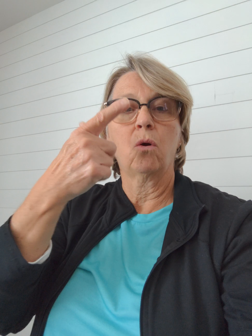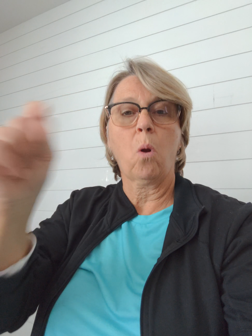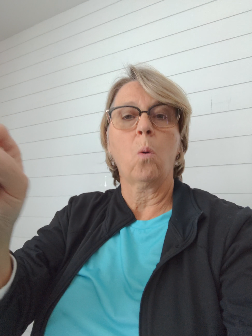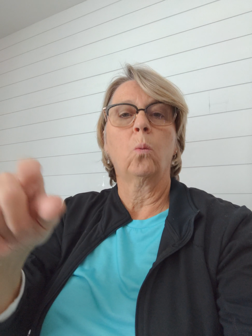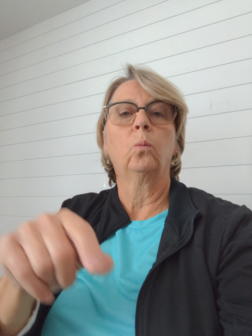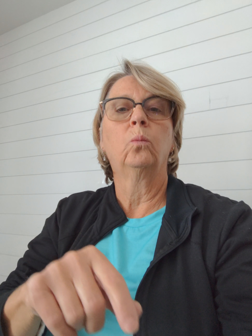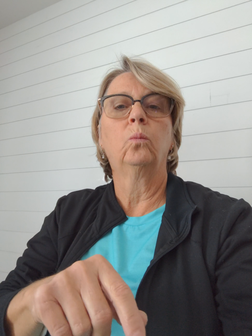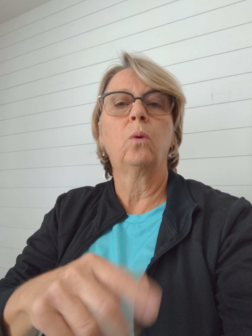go